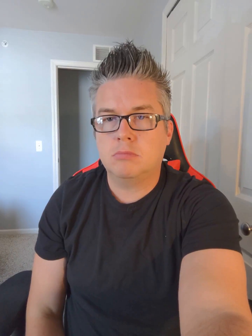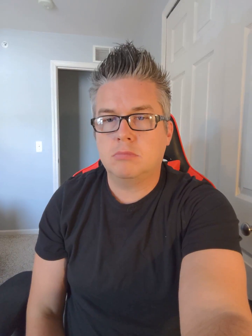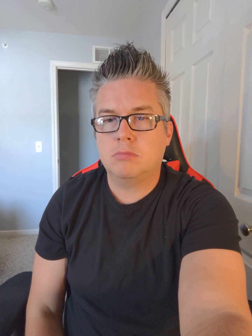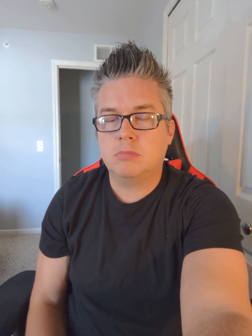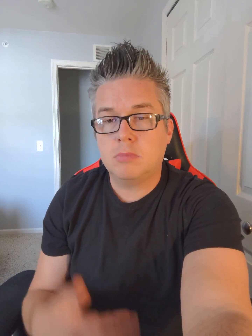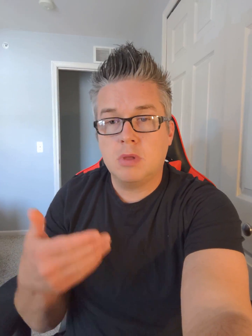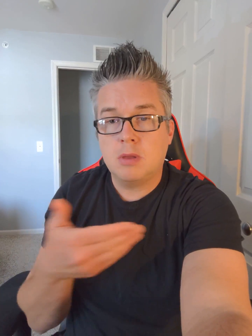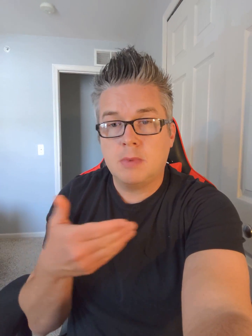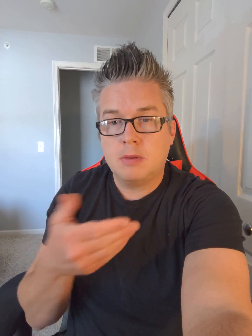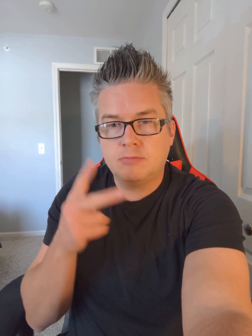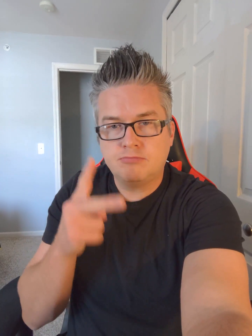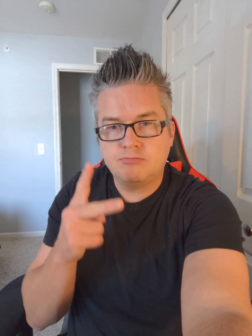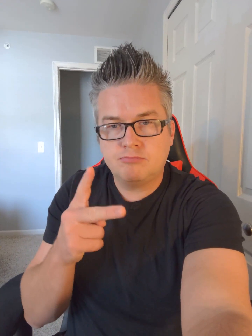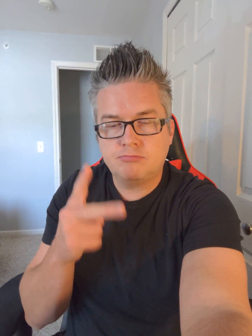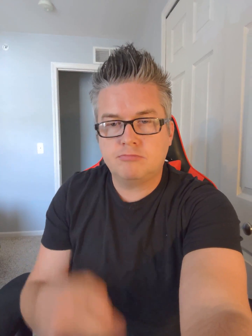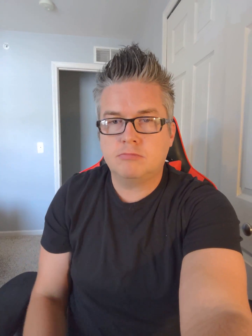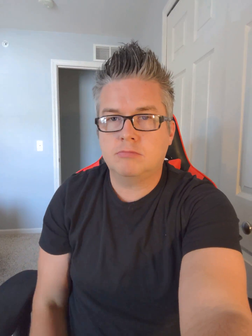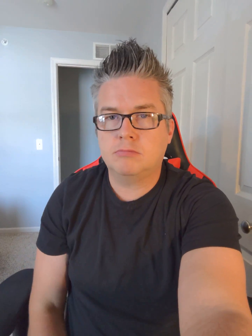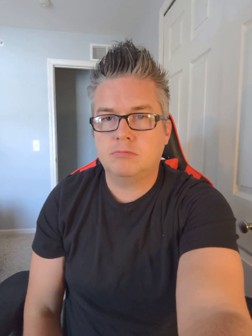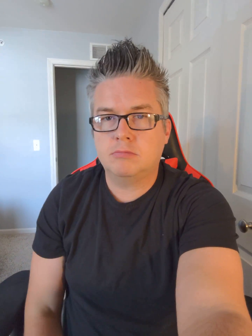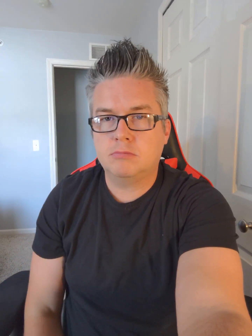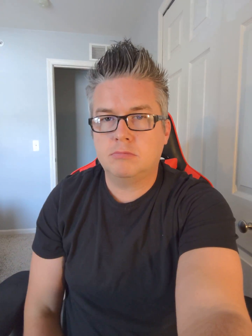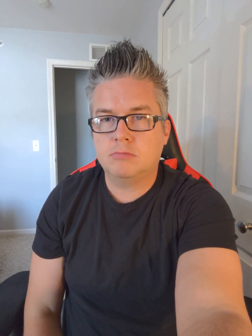babysitter